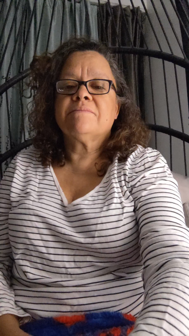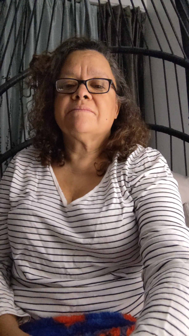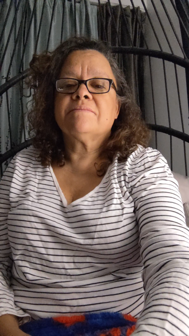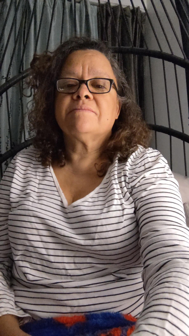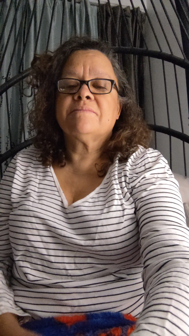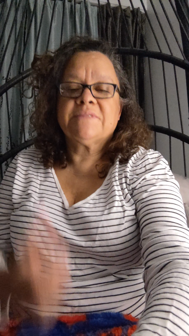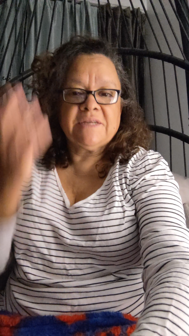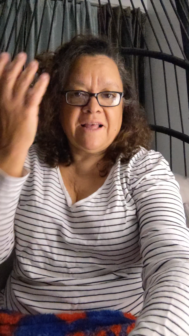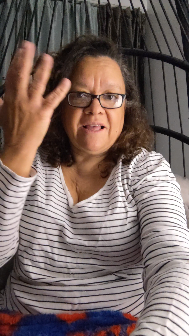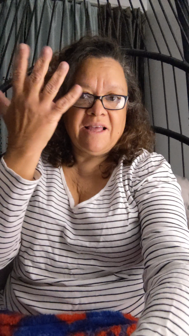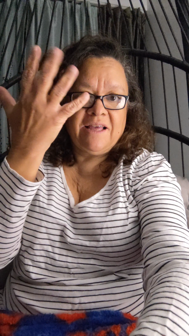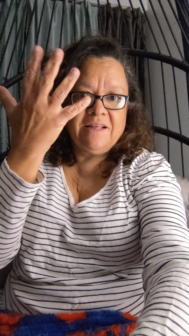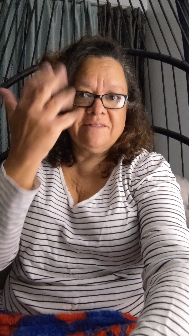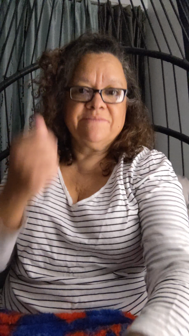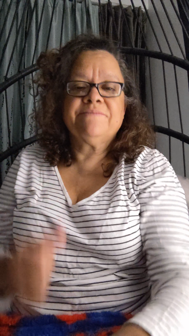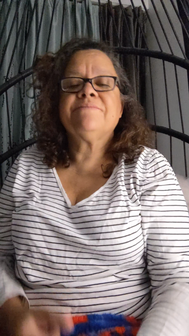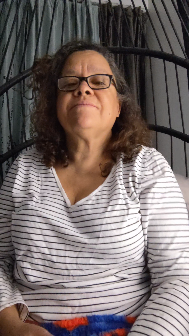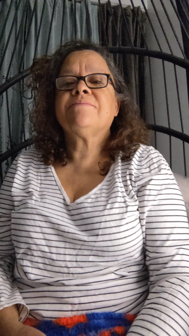hand